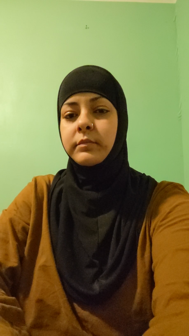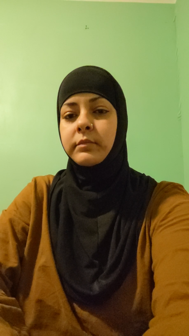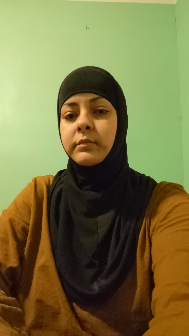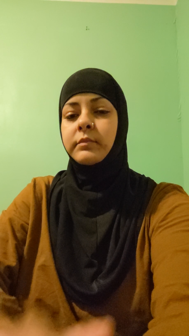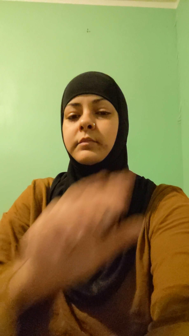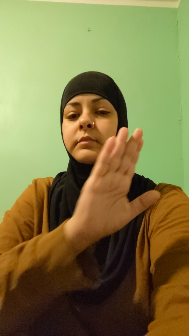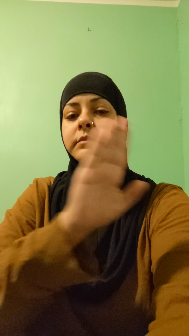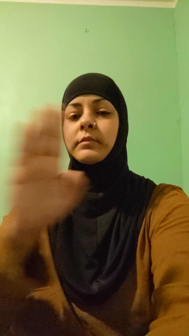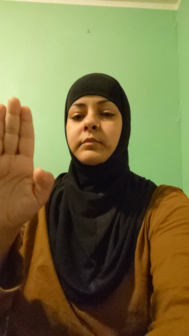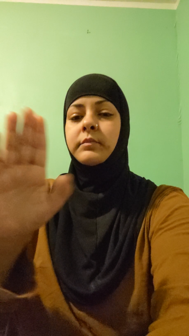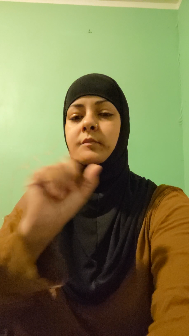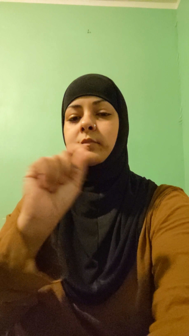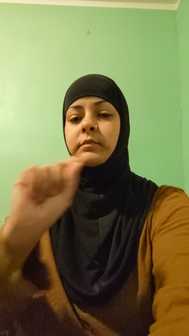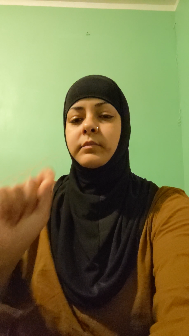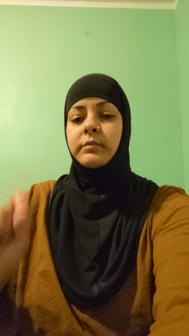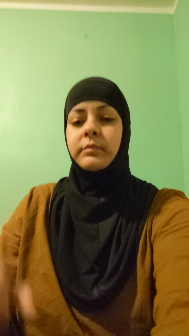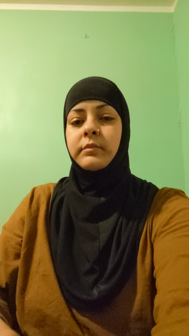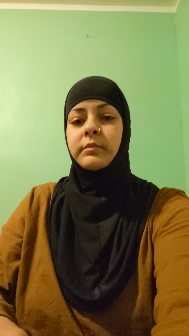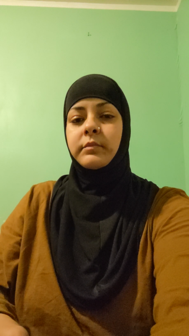chalk